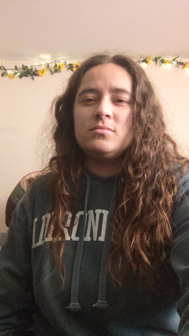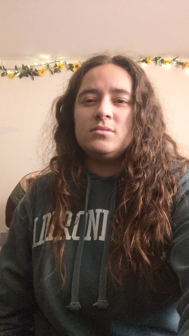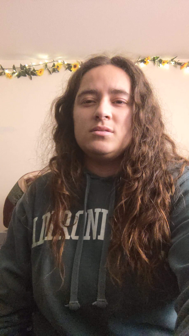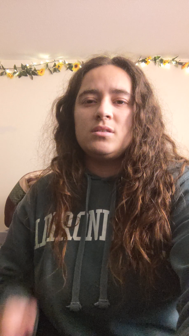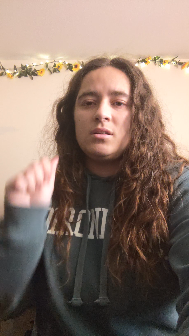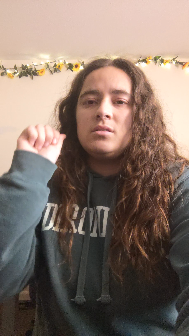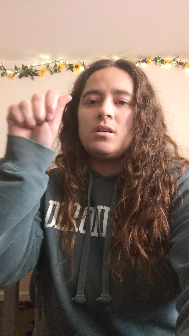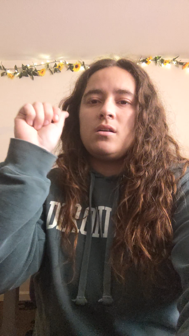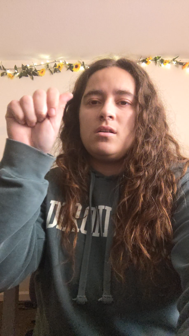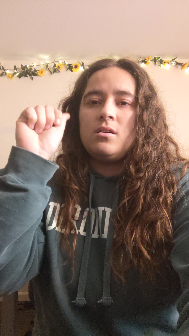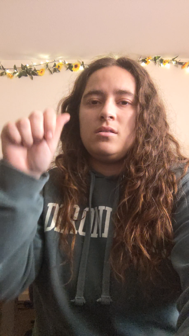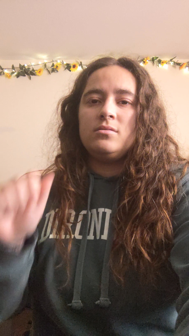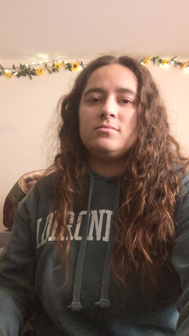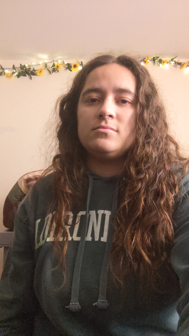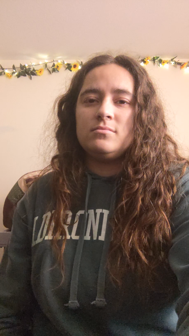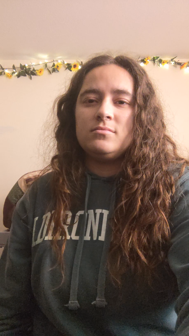knock